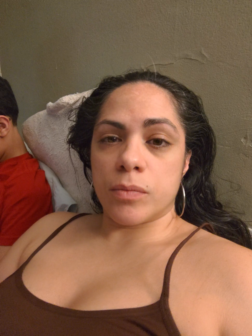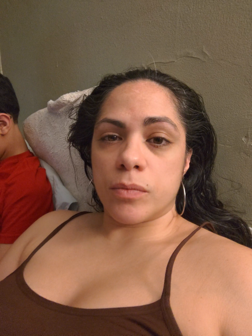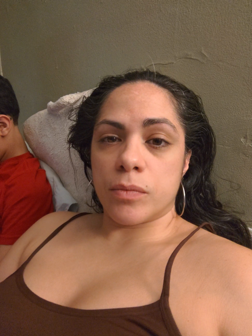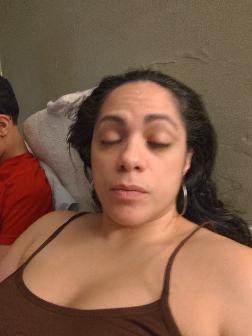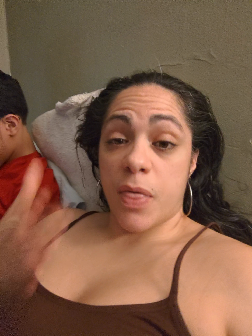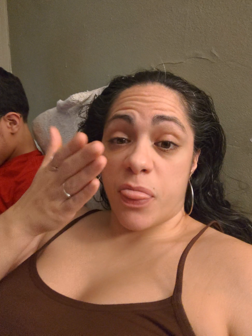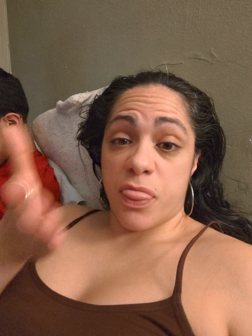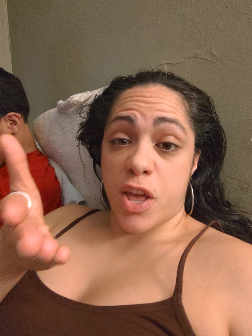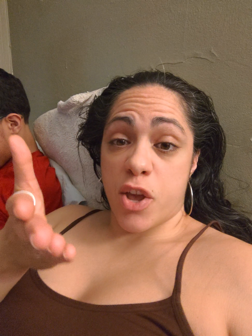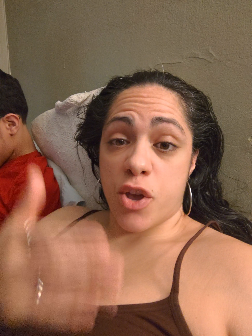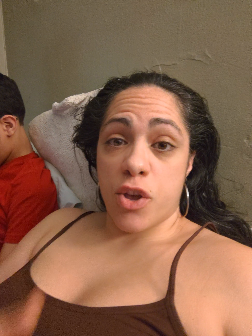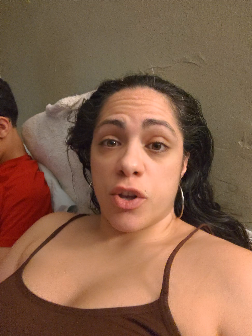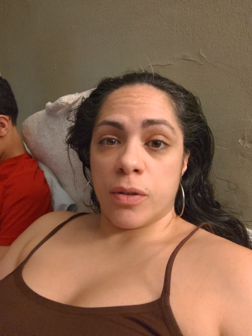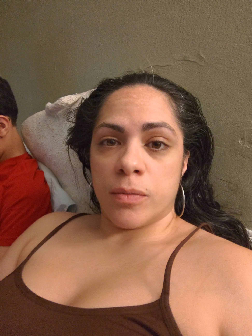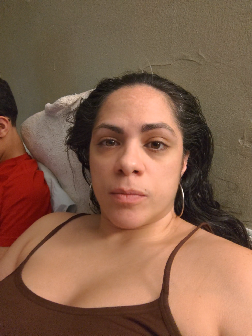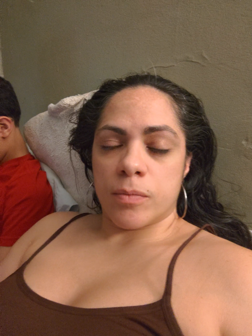there